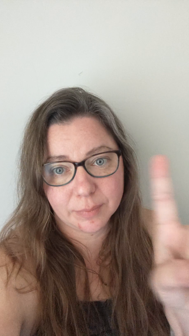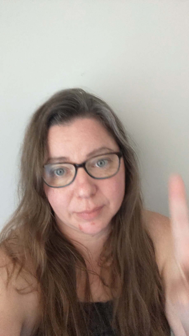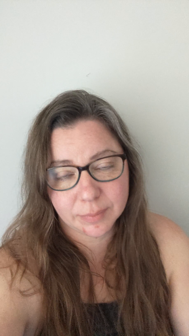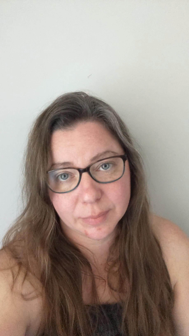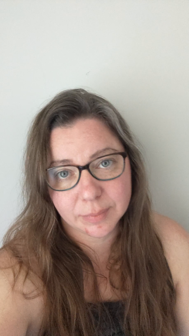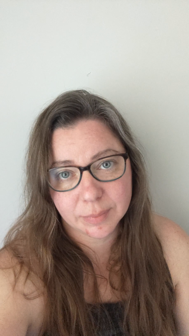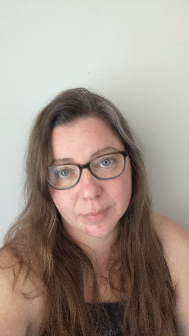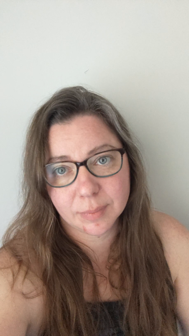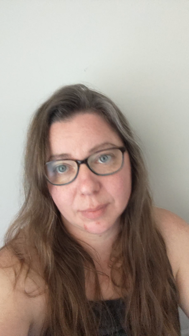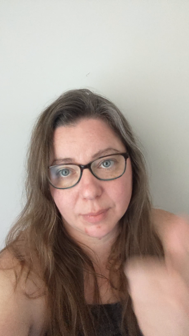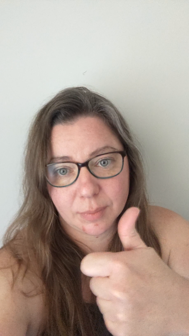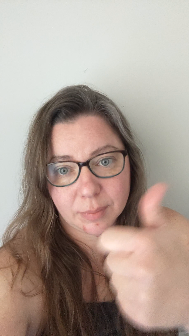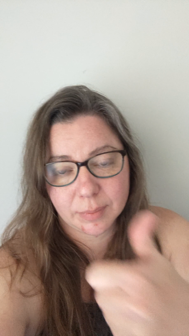help